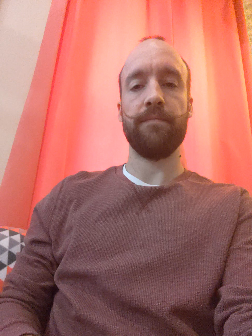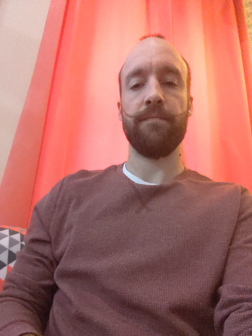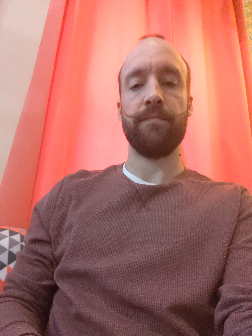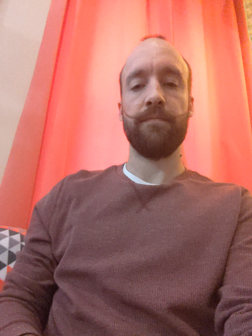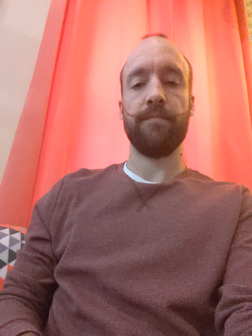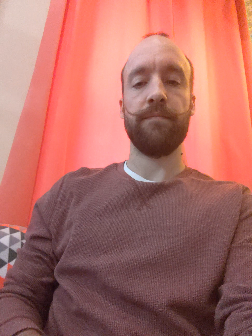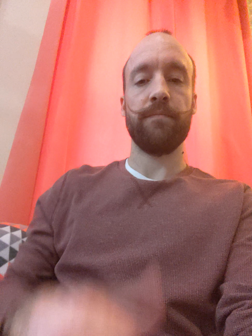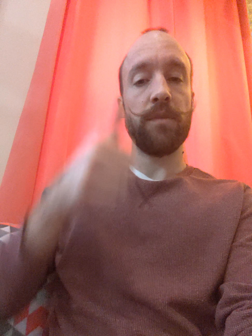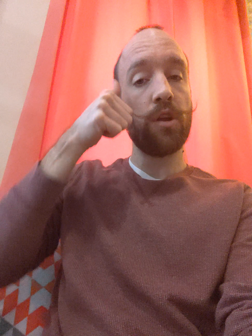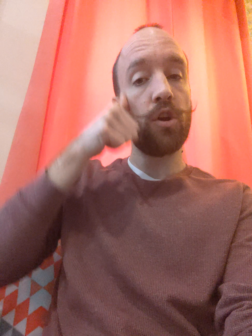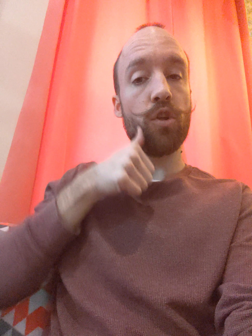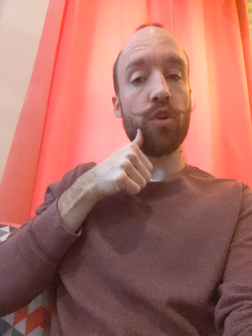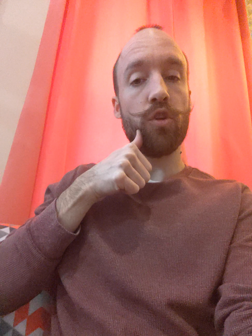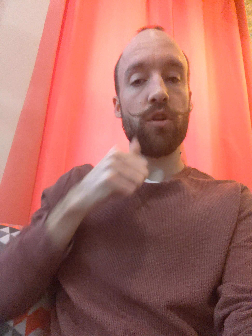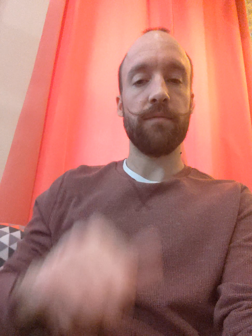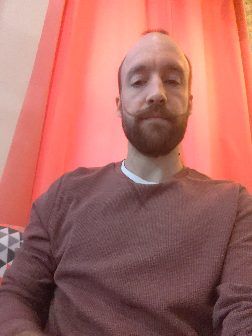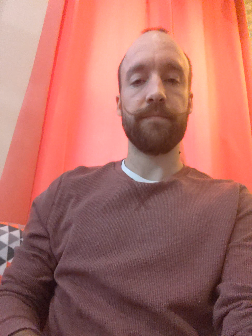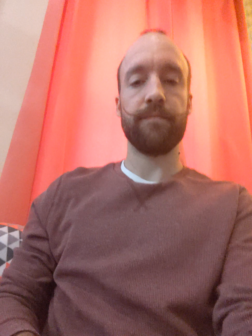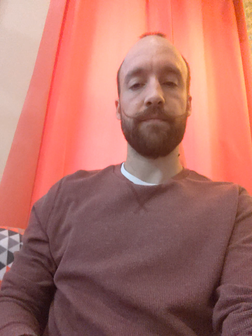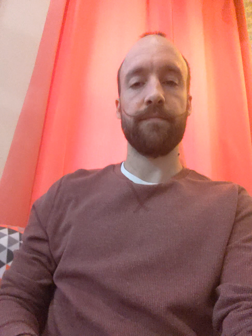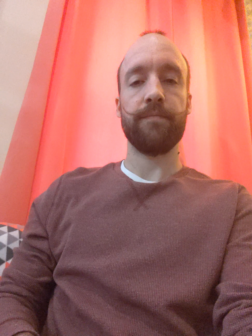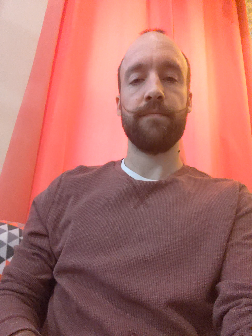girl